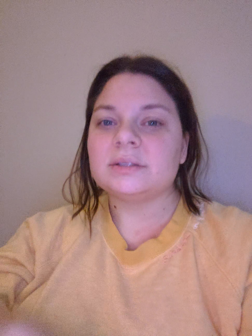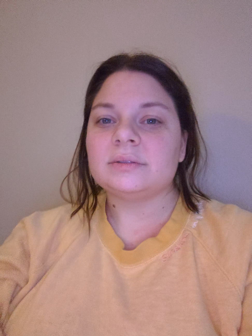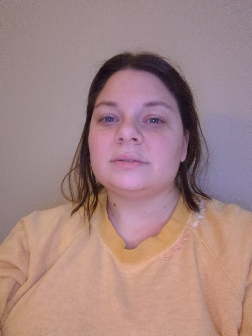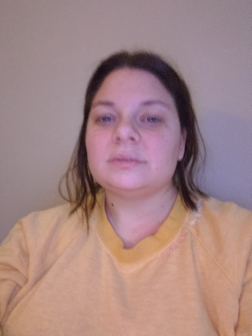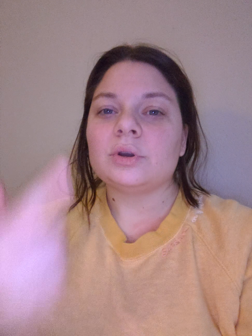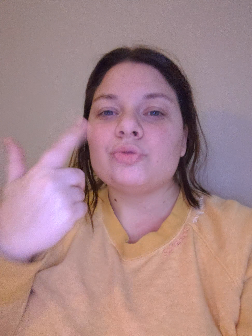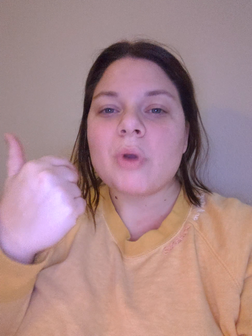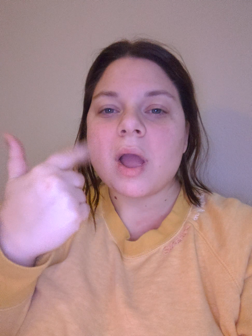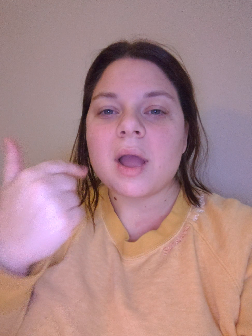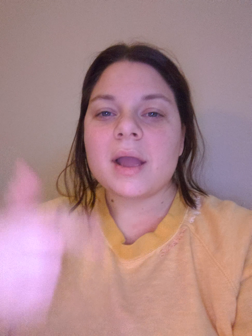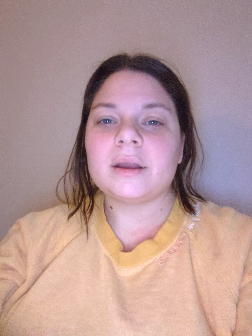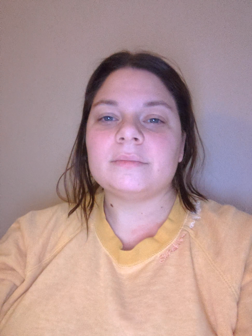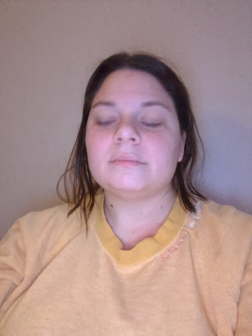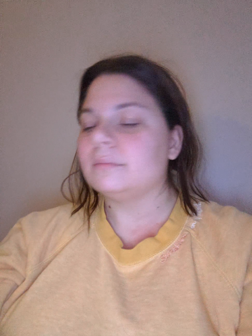cry